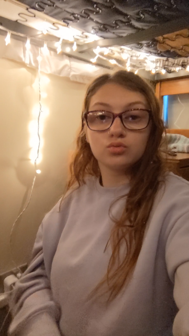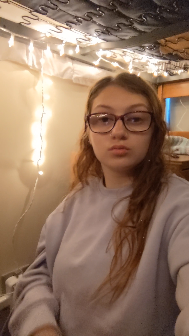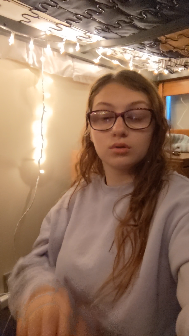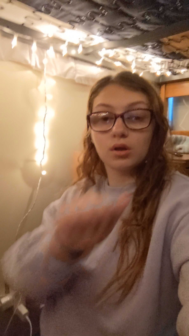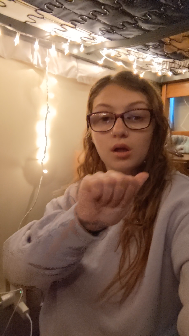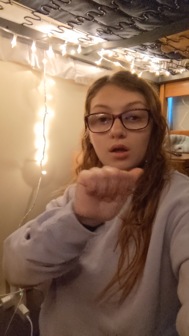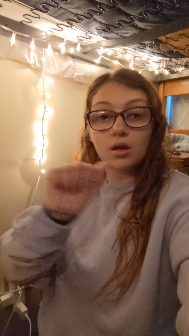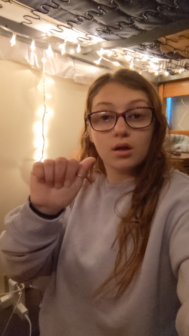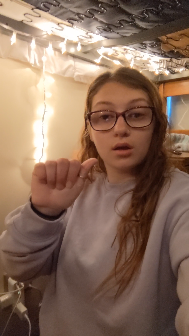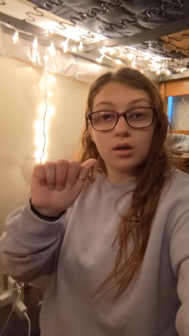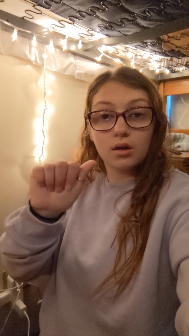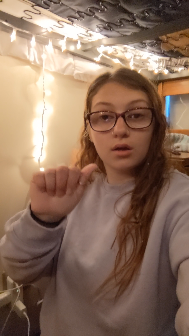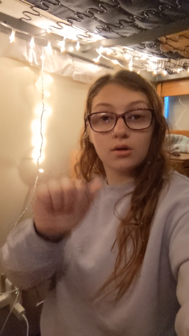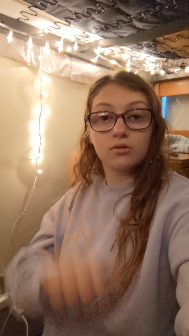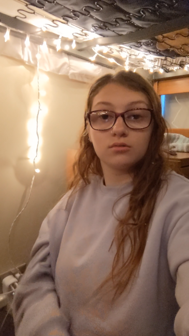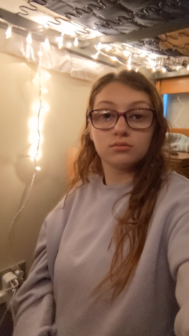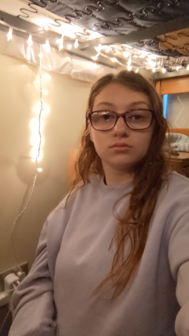a